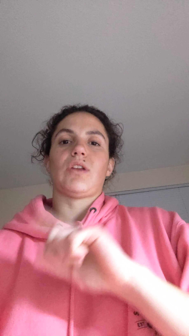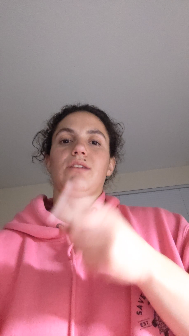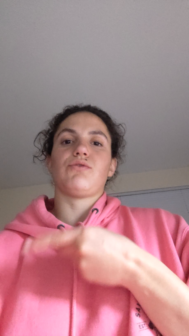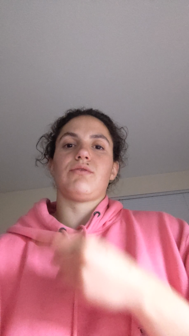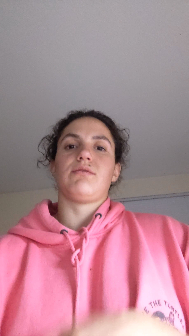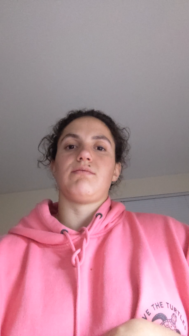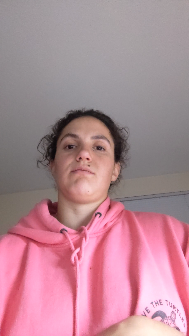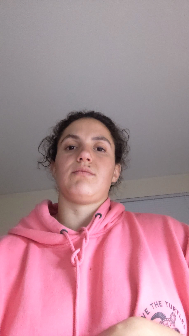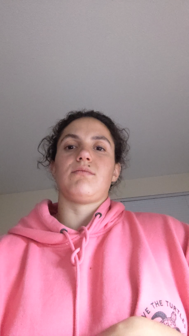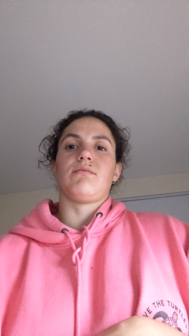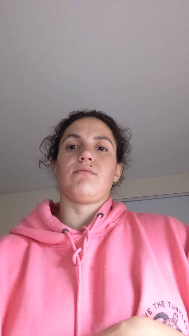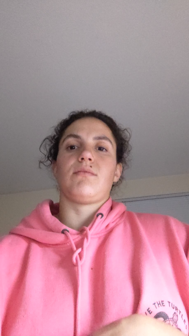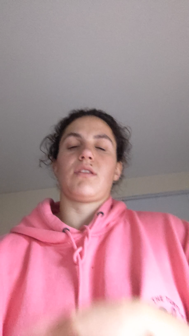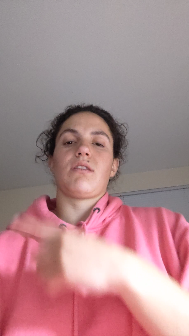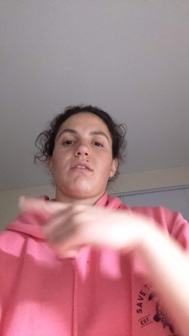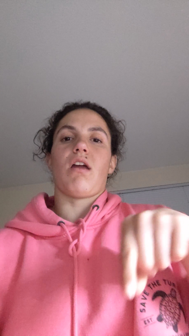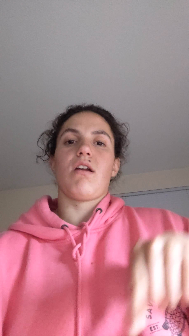cut